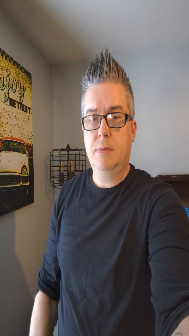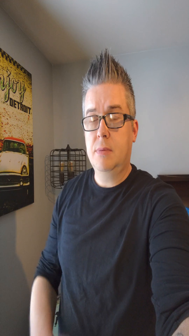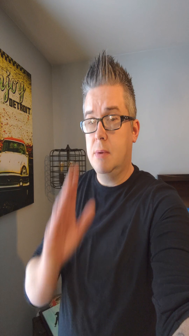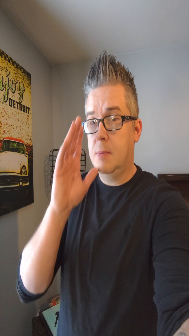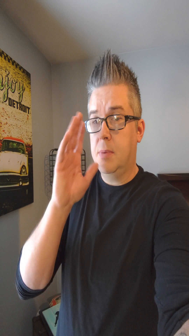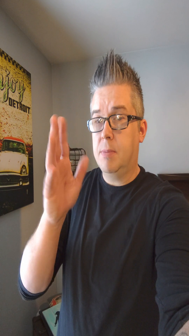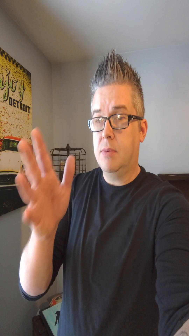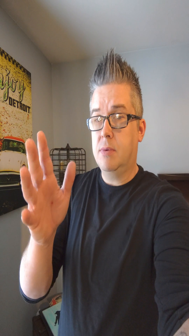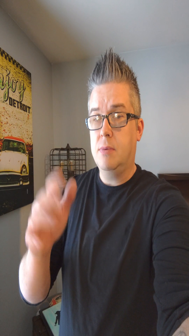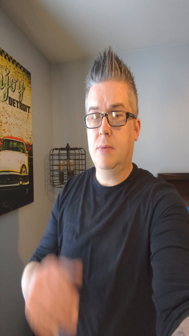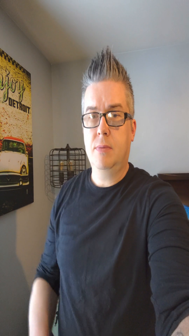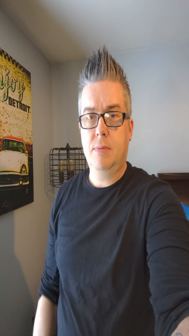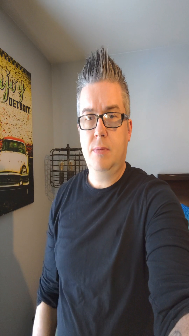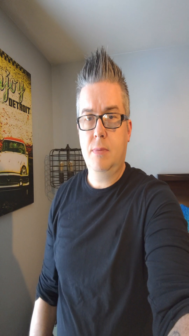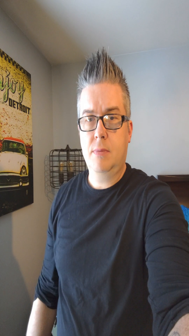grandma